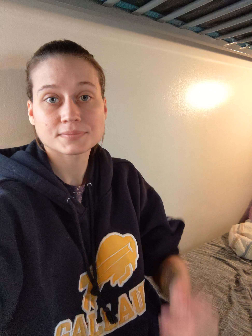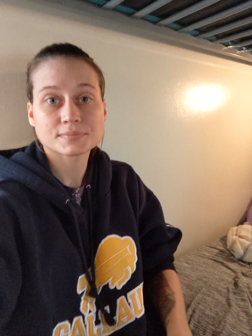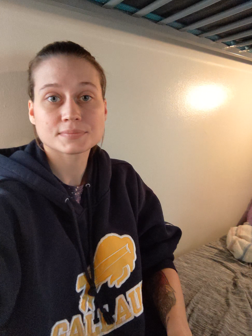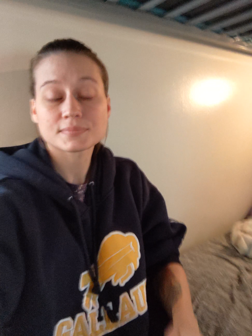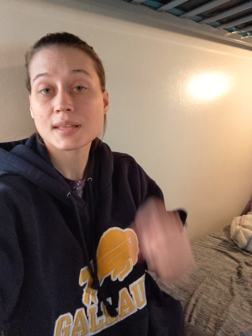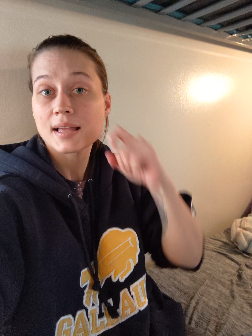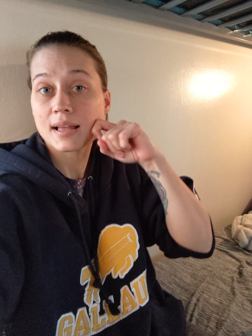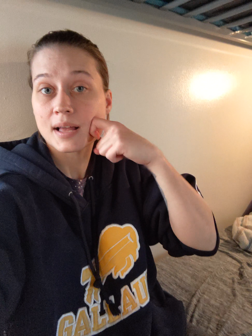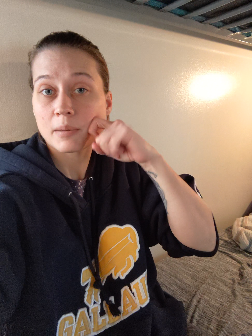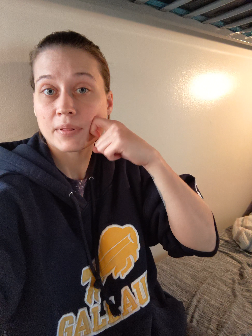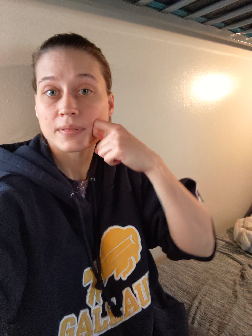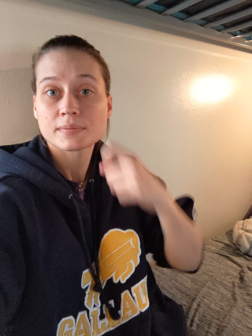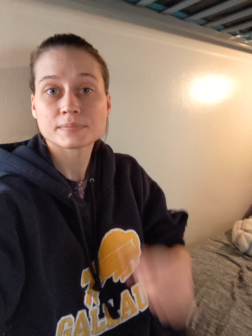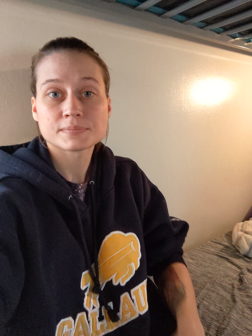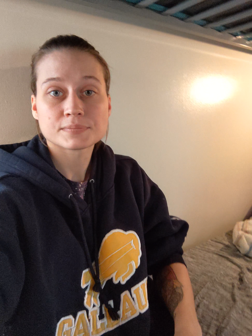apple